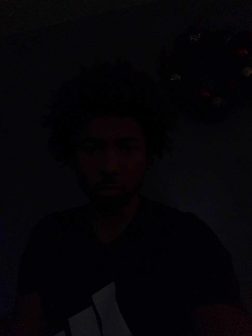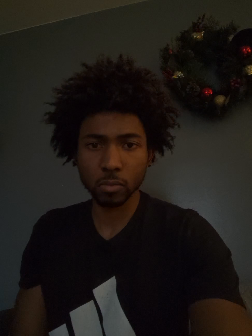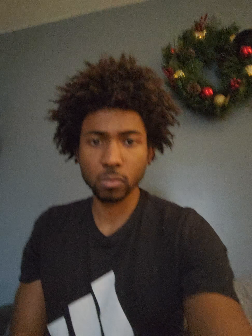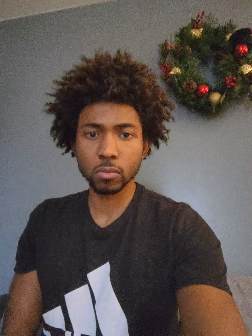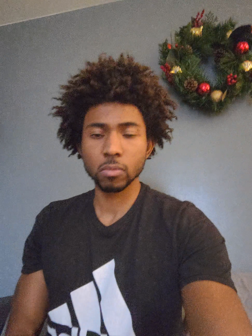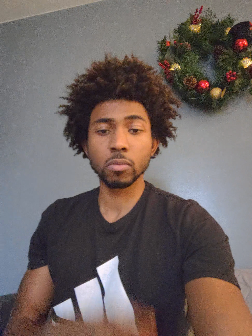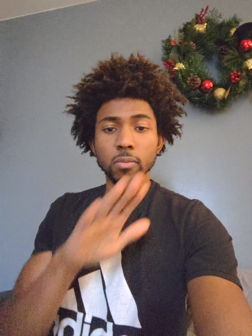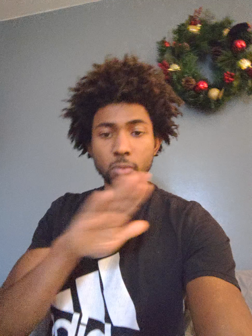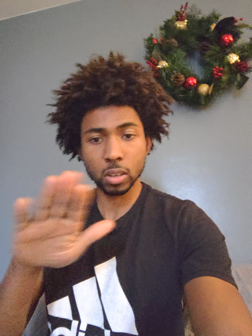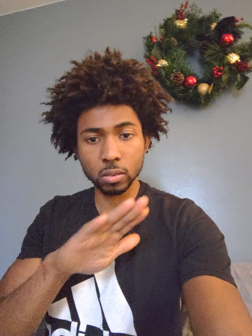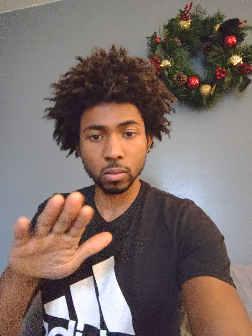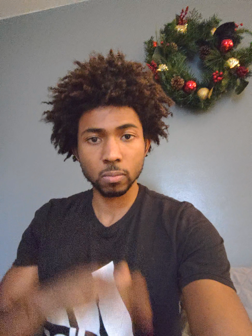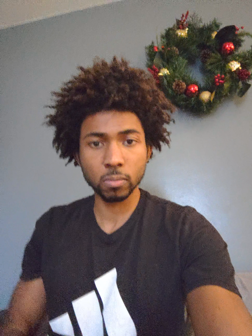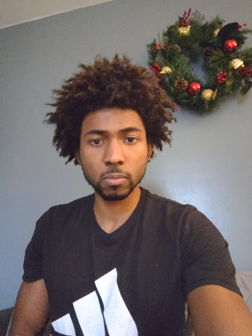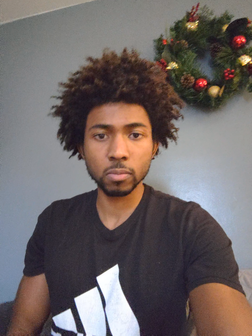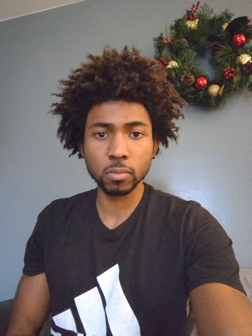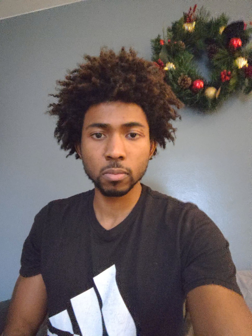clean